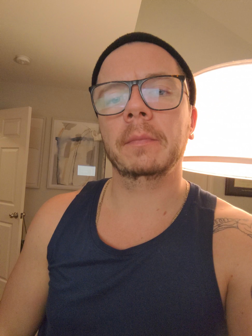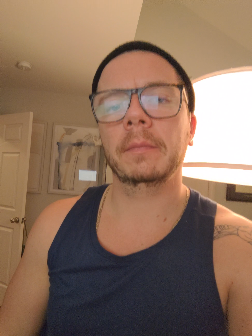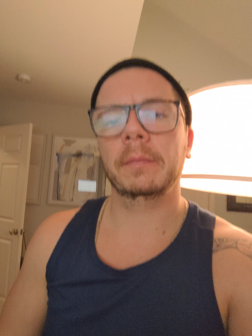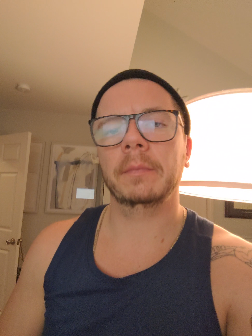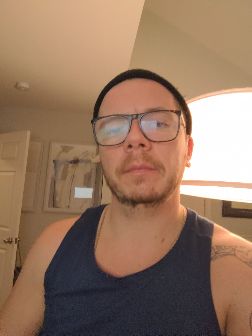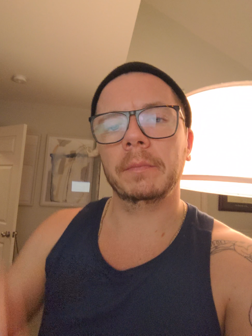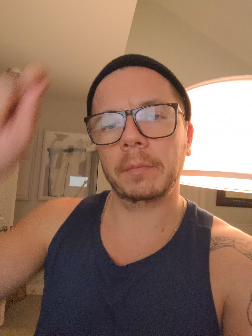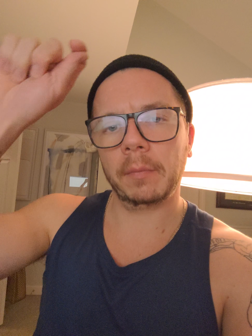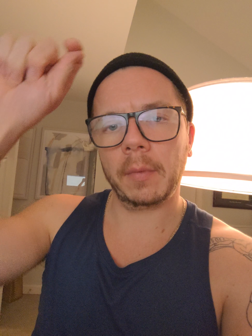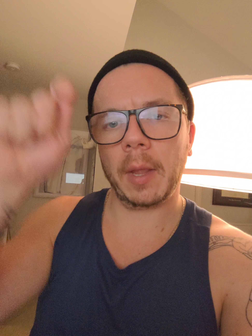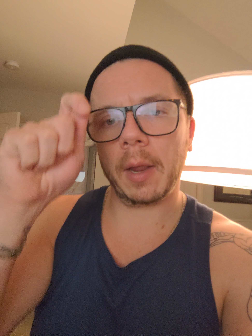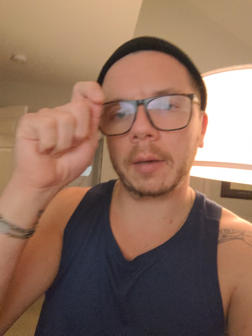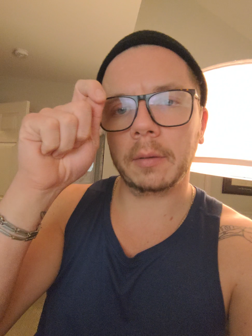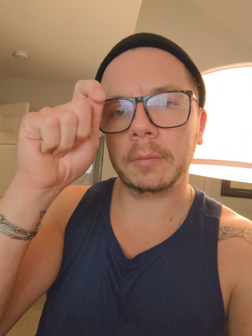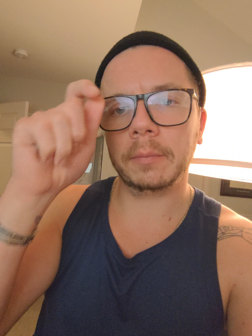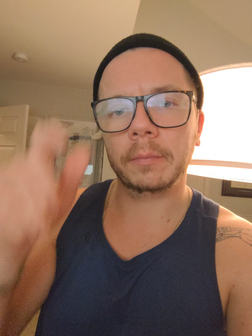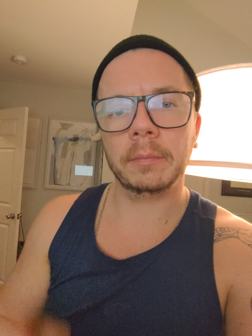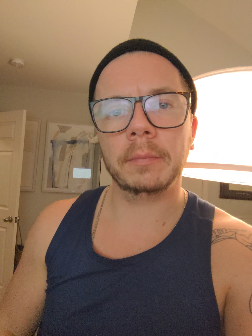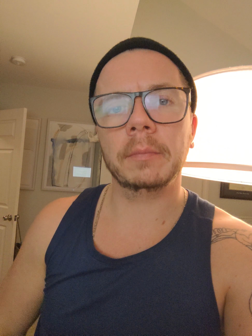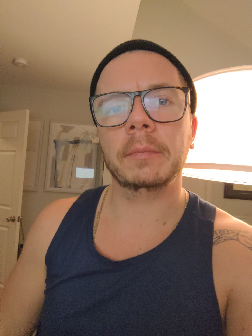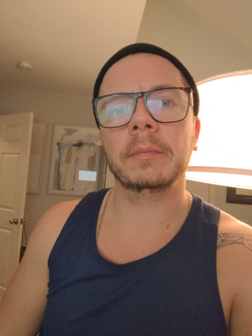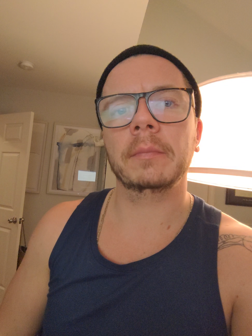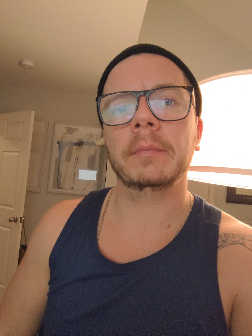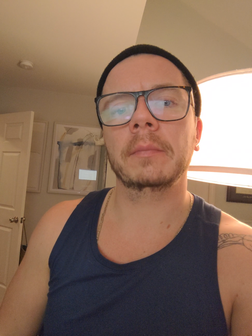hat